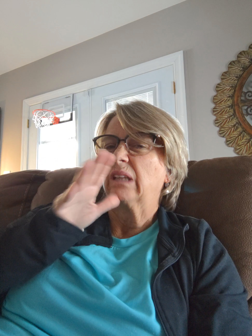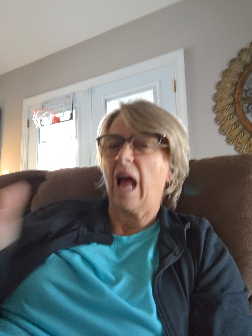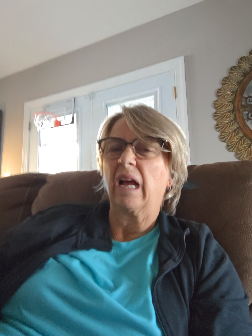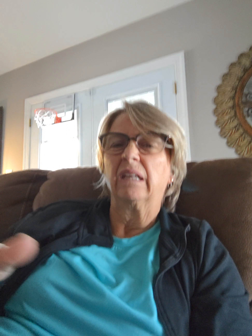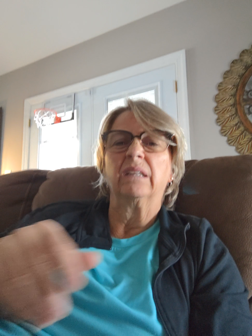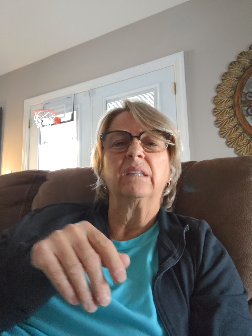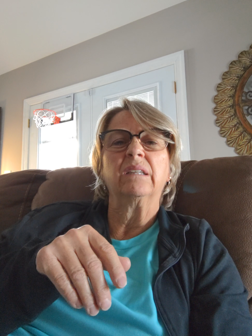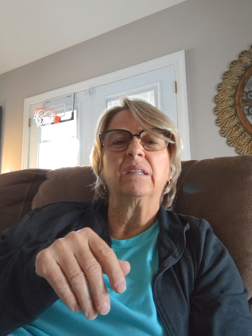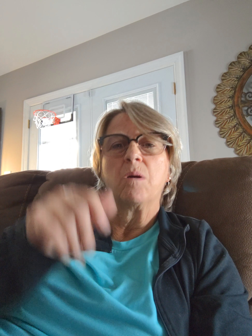yucky